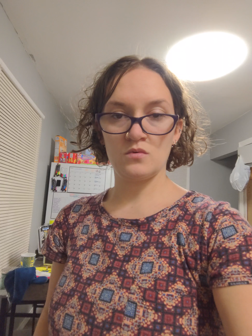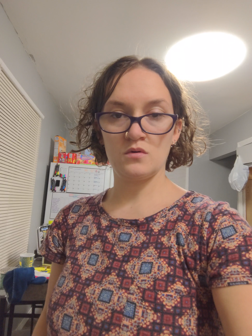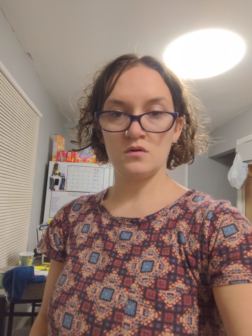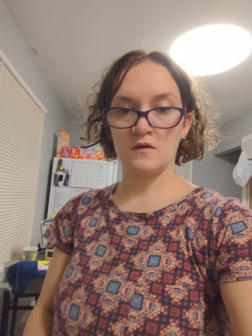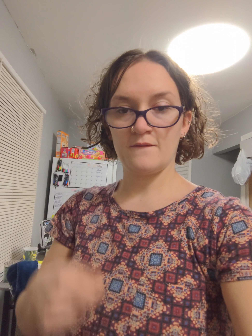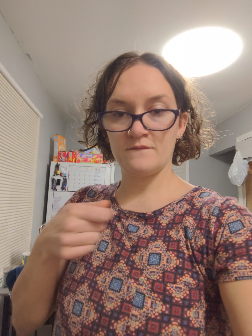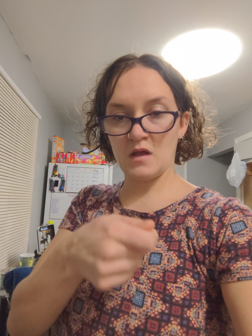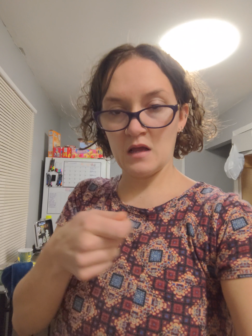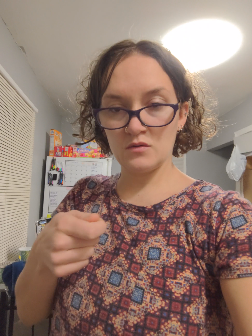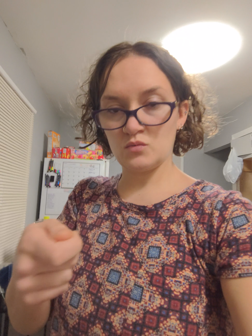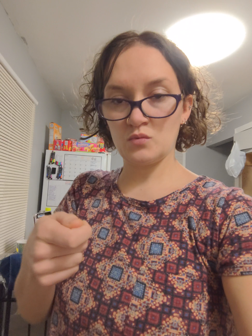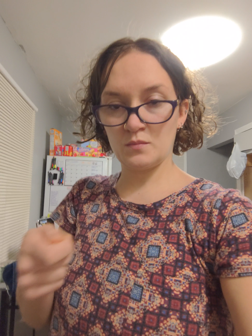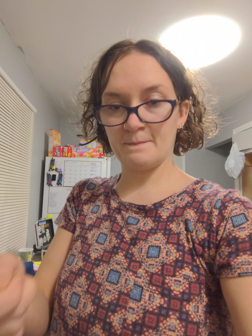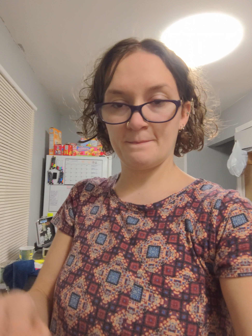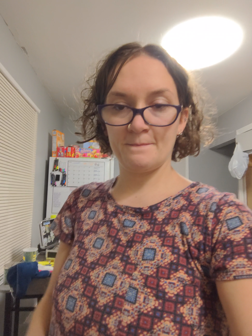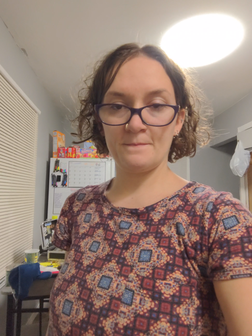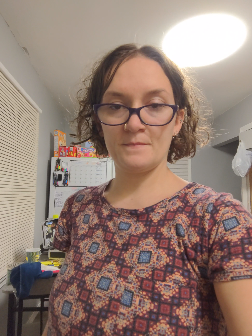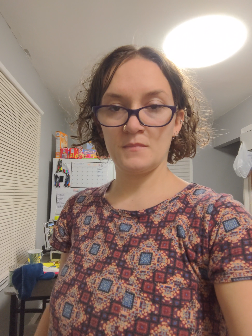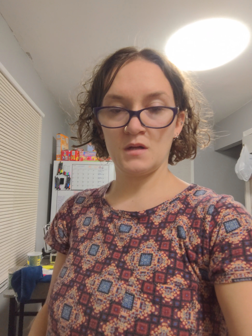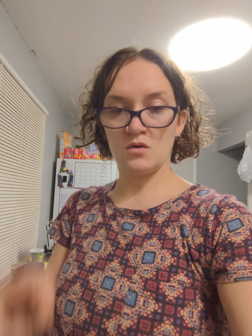vacuum